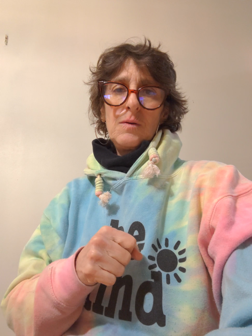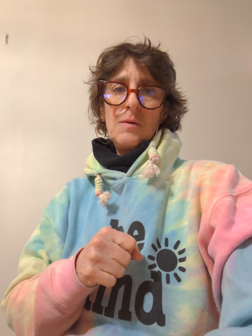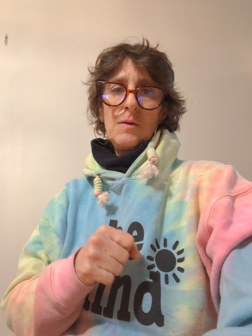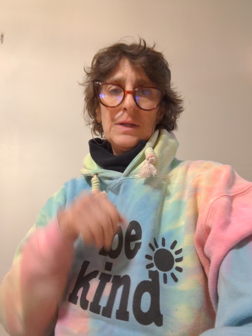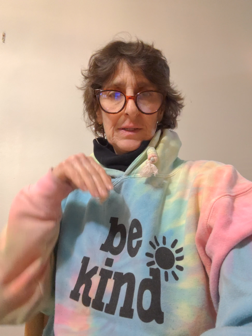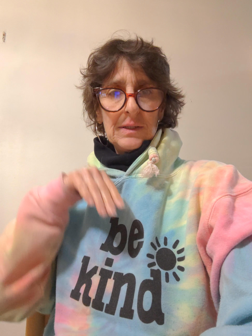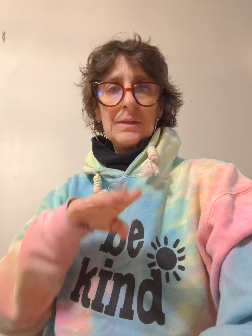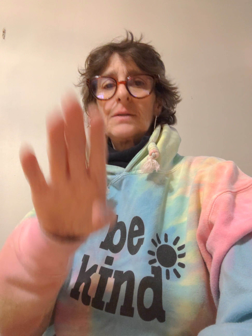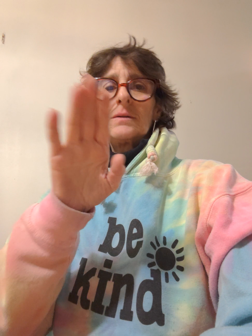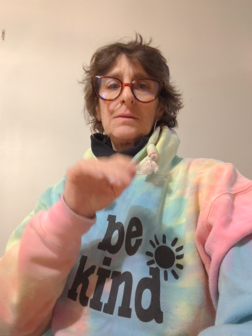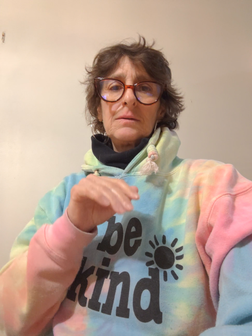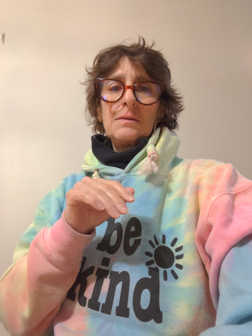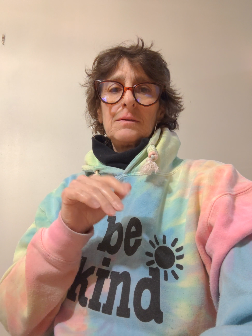into